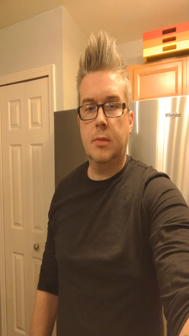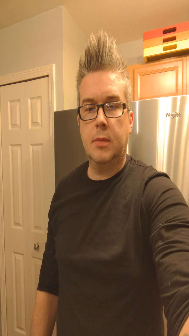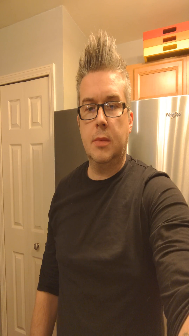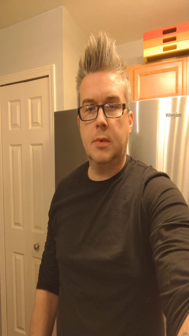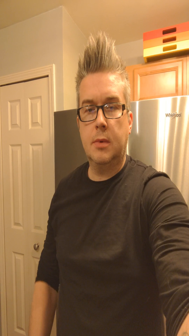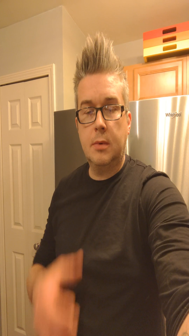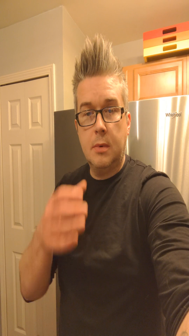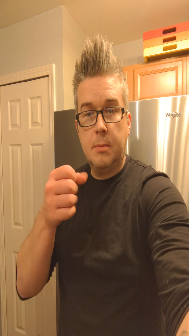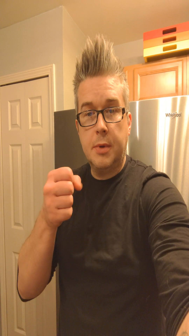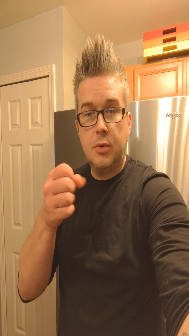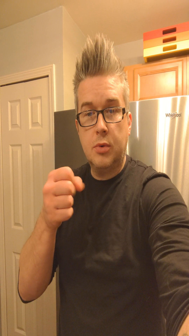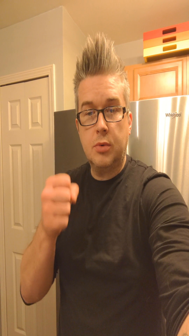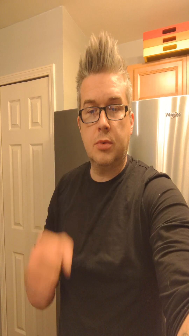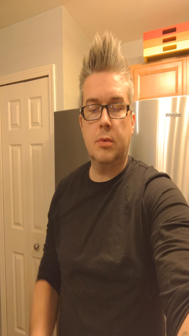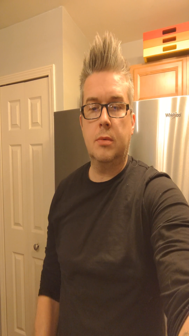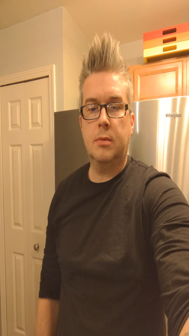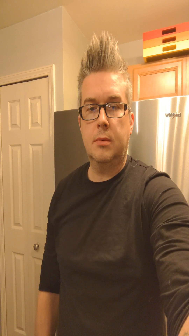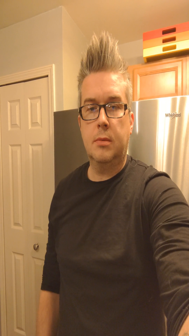milk